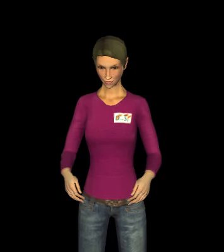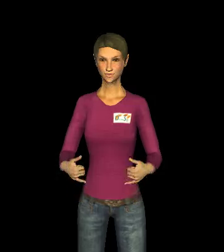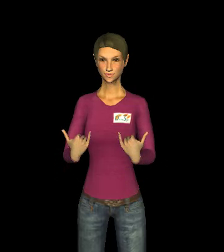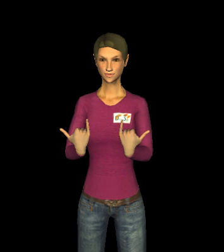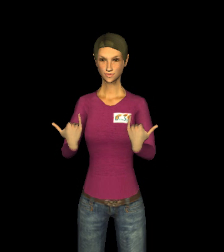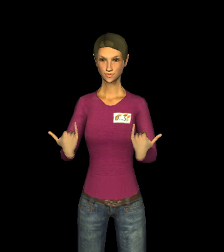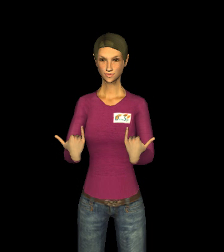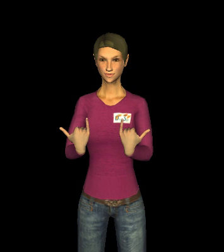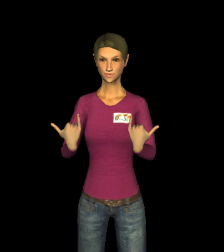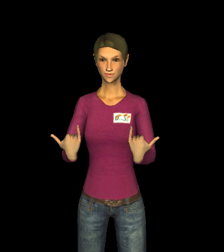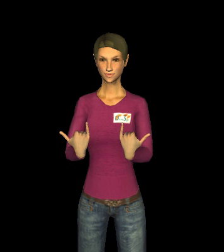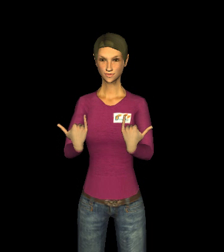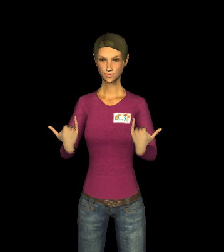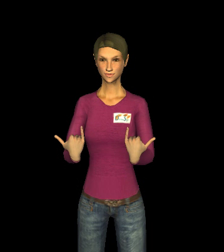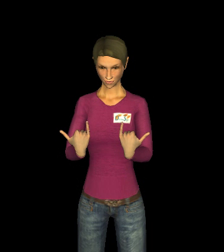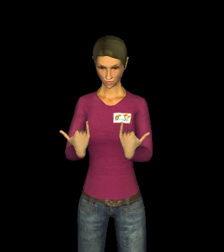يلعب